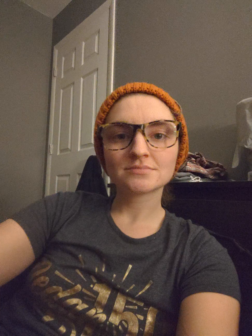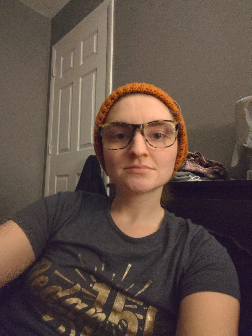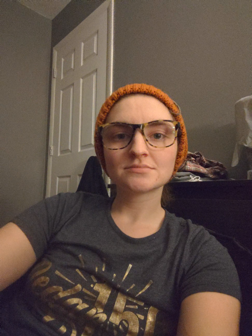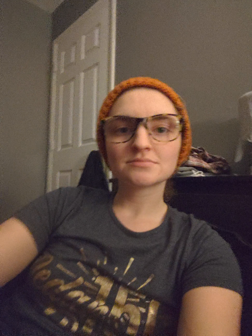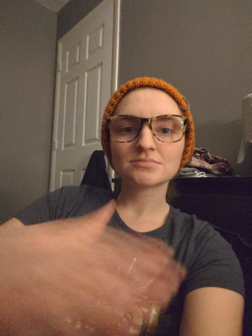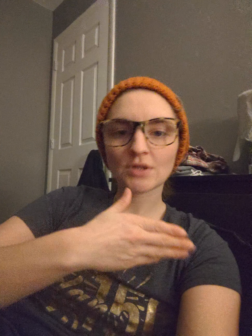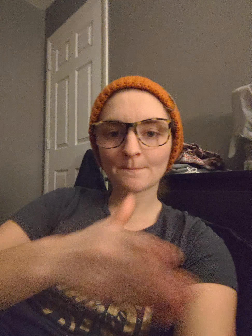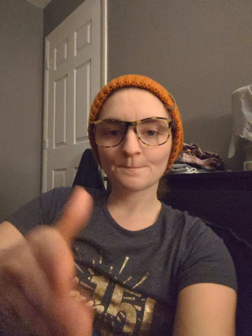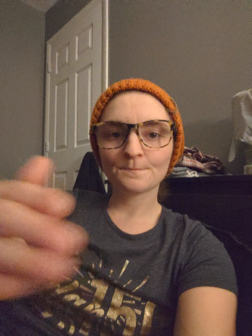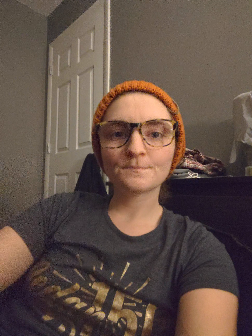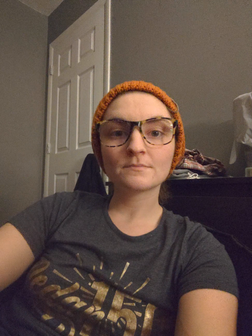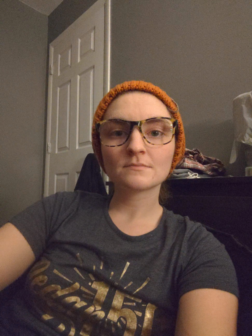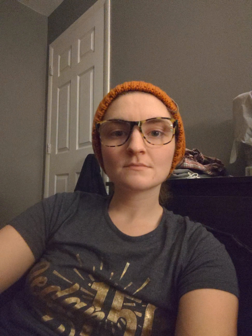arm